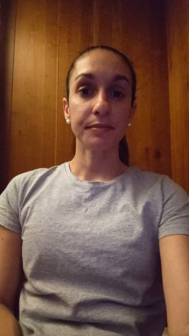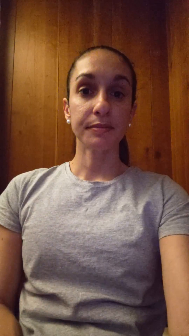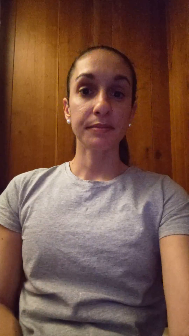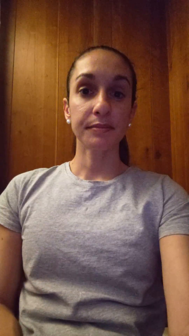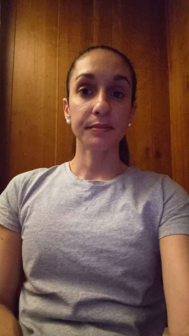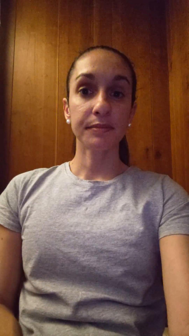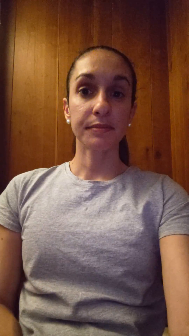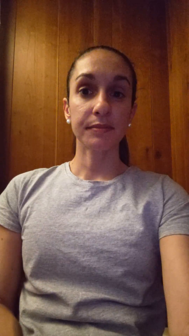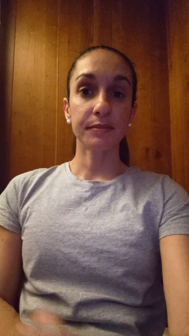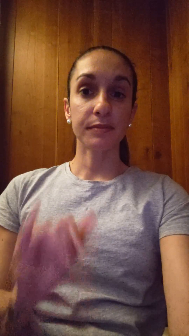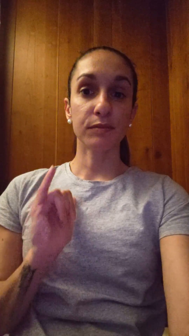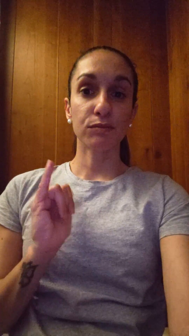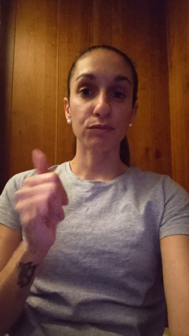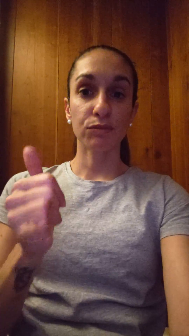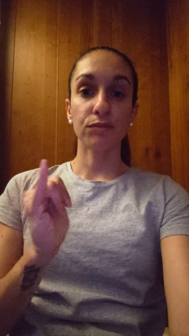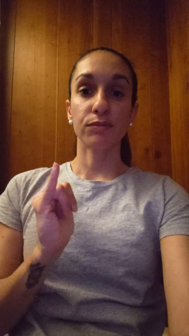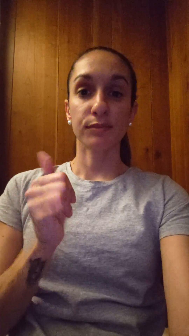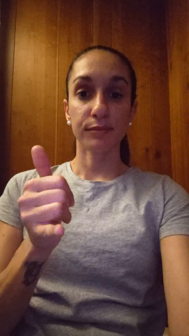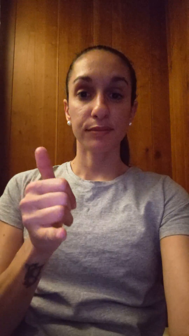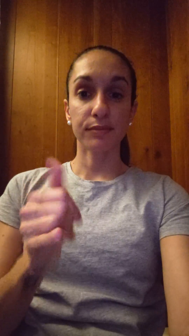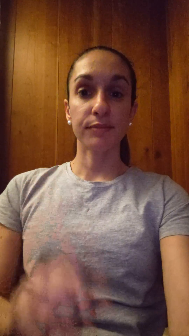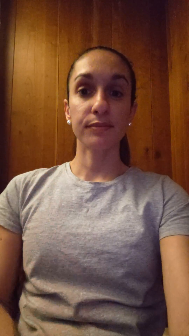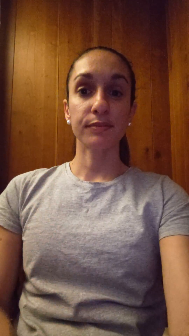rocking chair